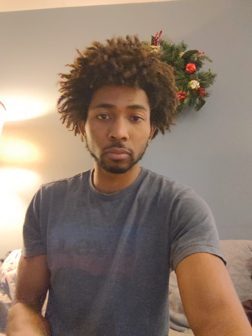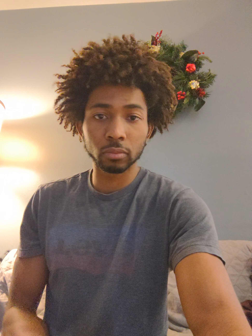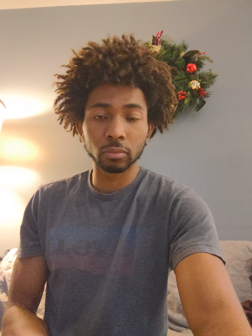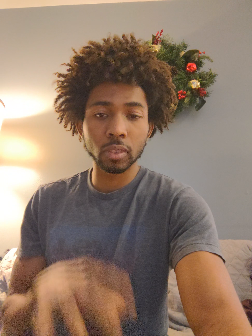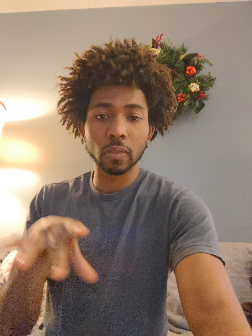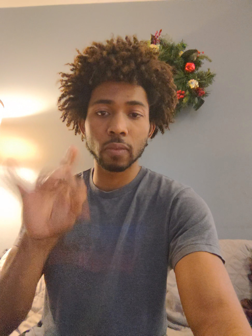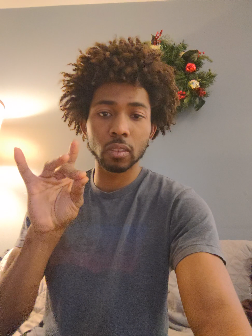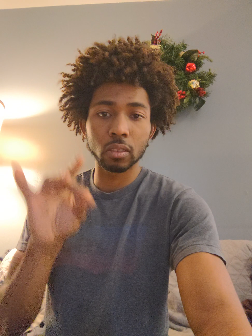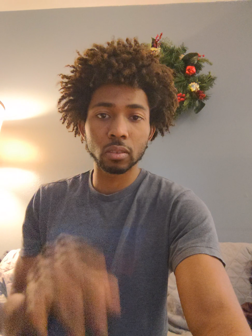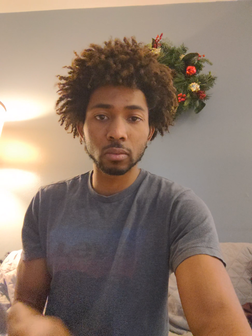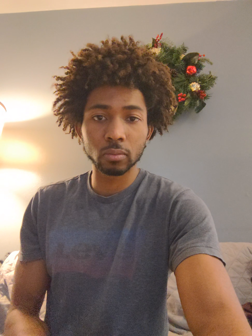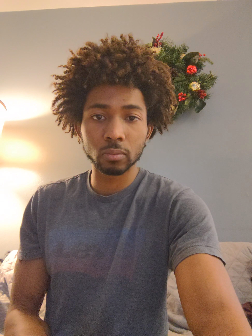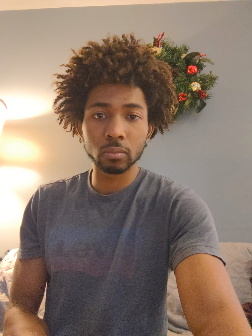find